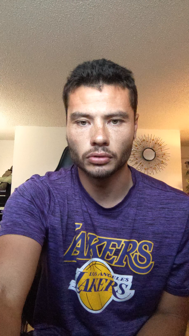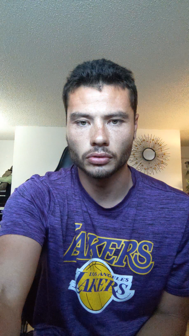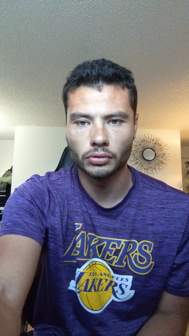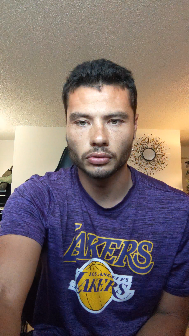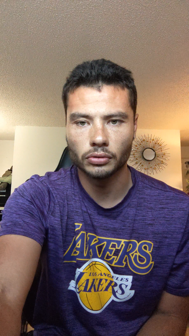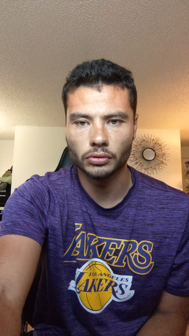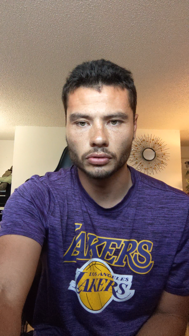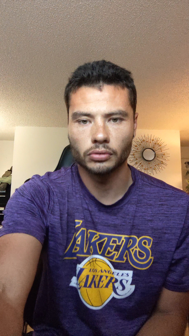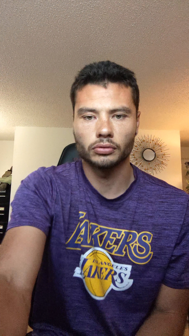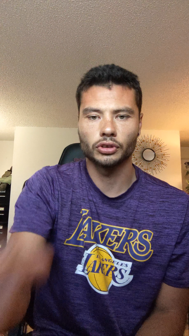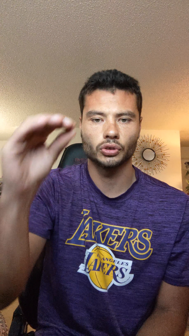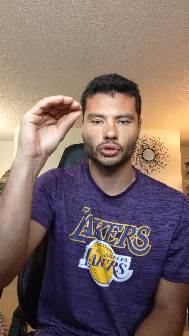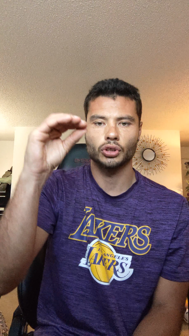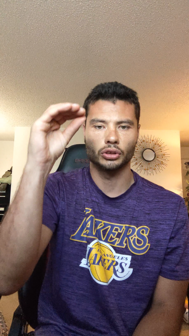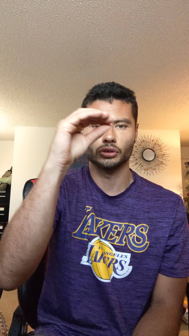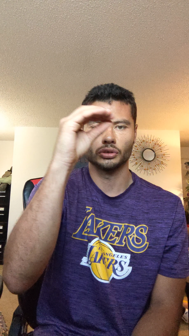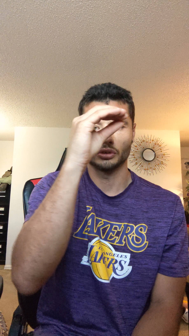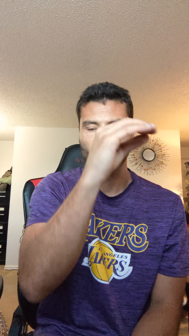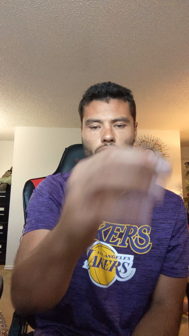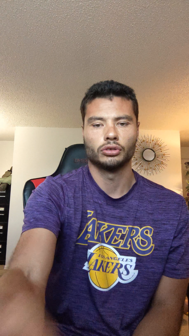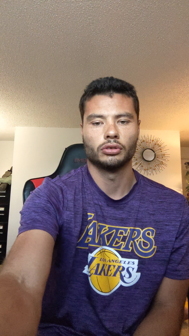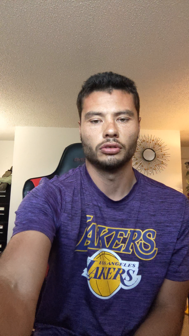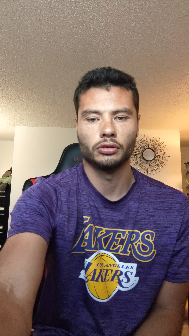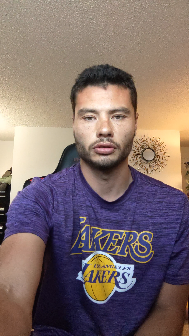dinosaur